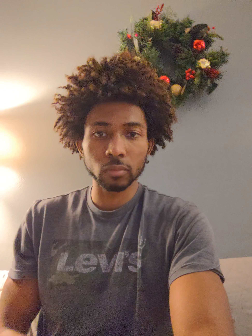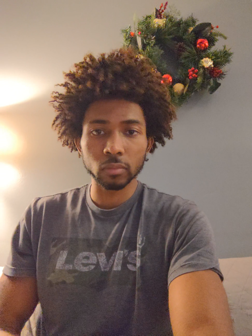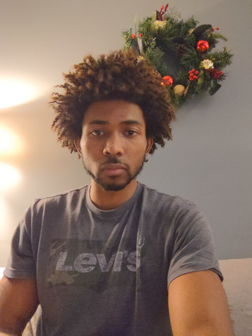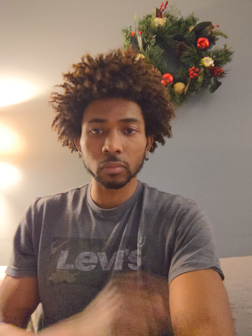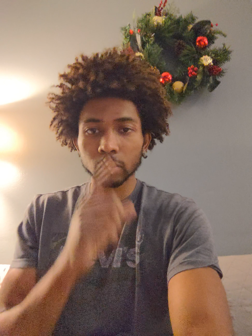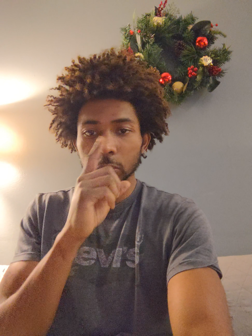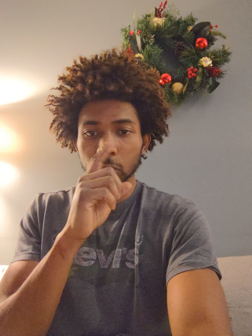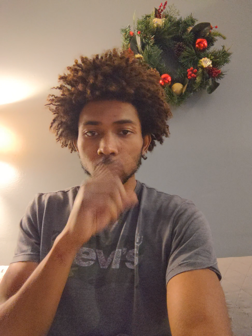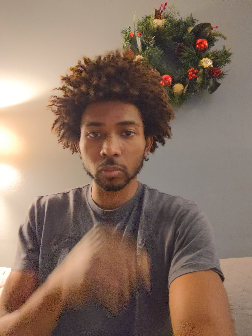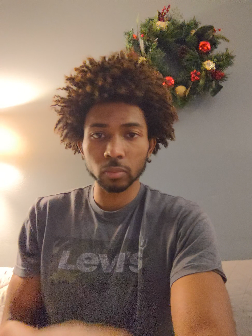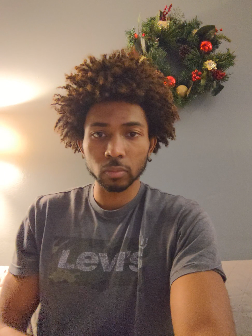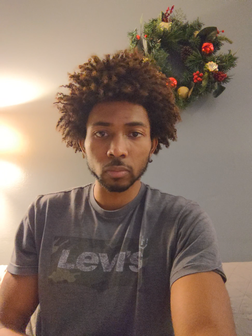mouse